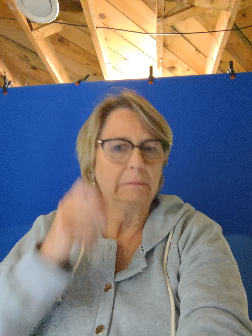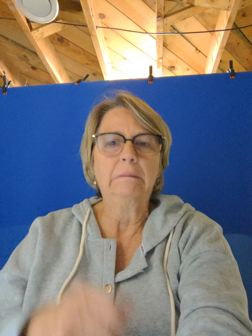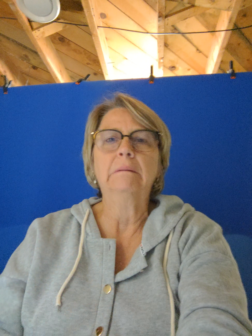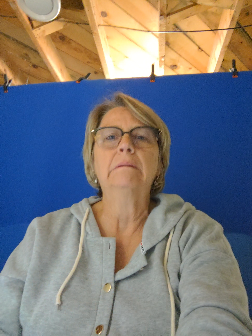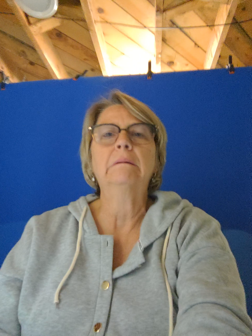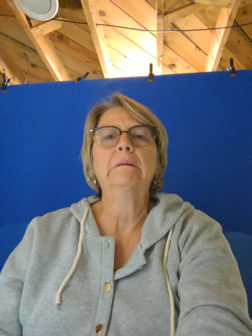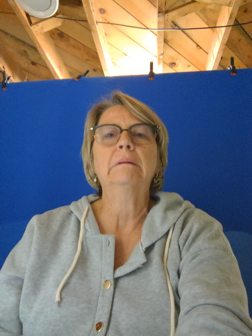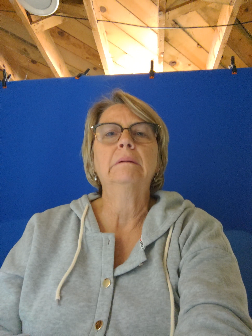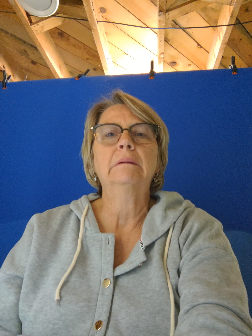listen